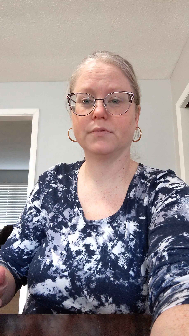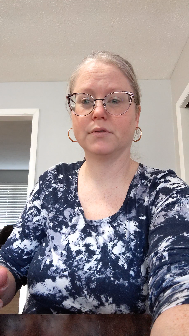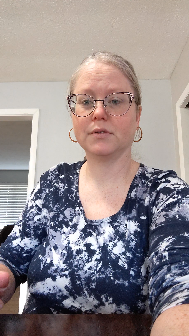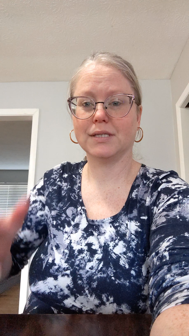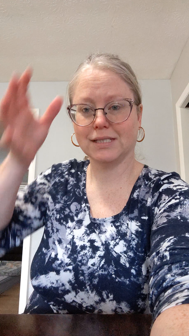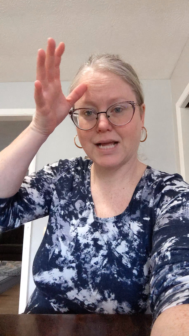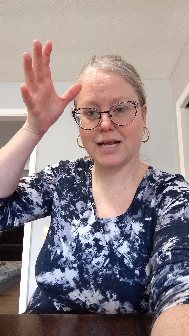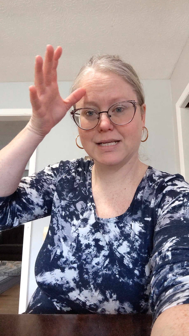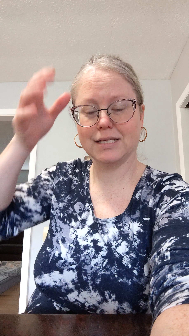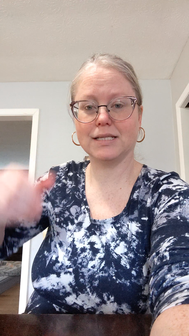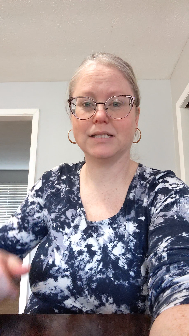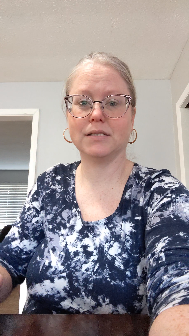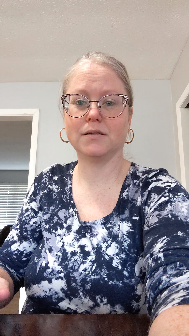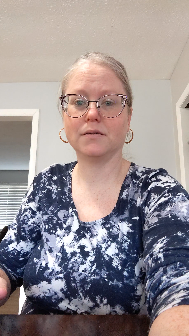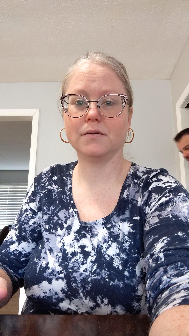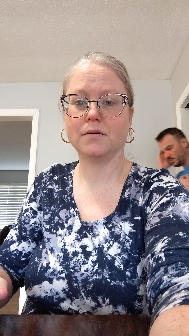daddy